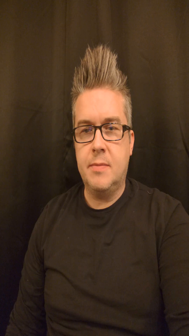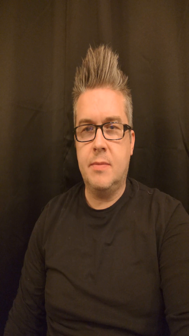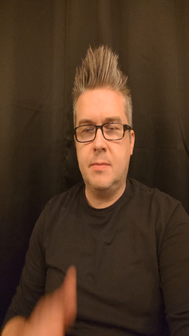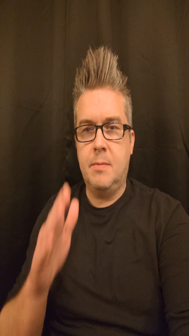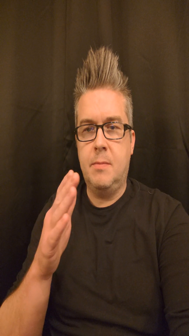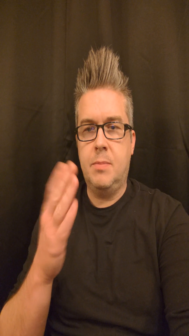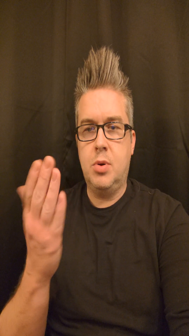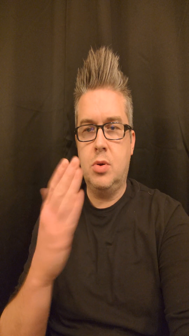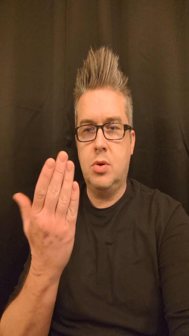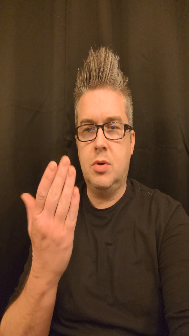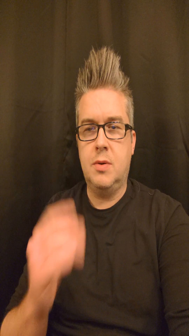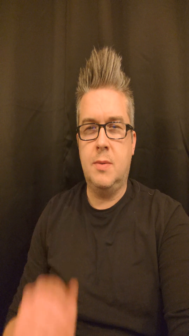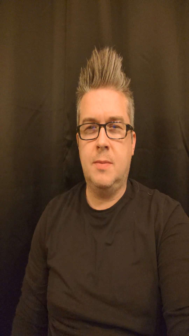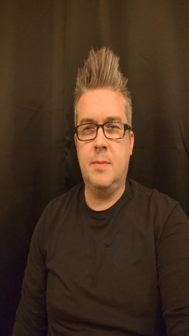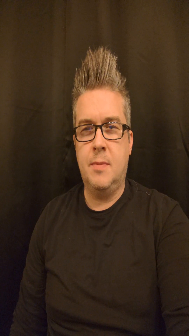book